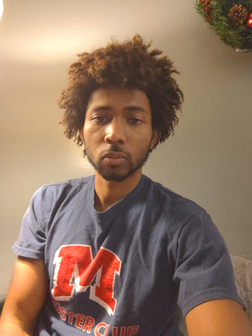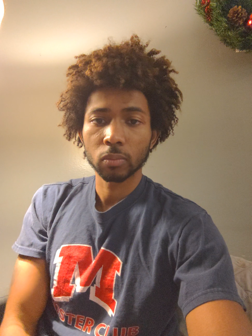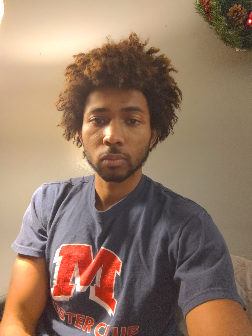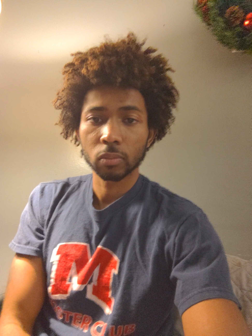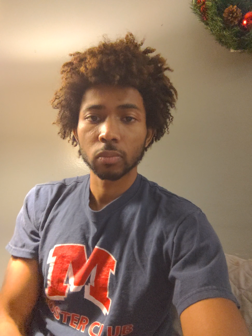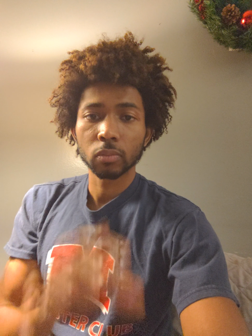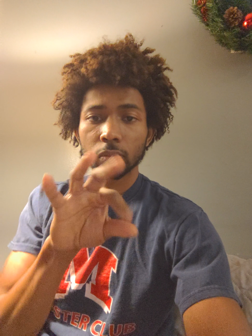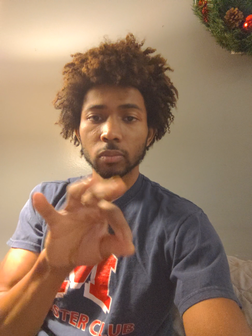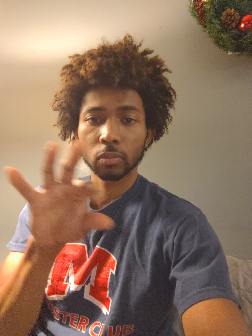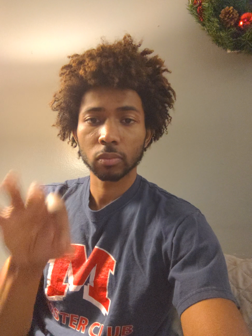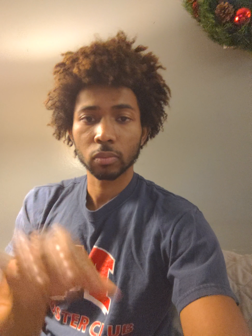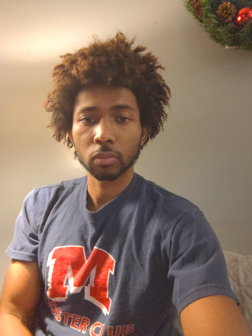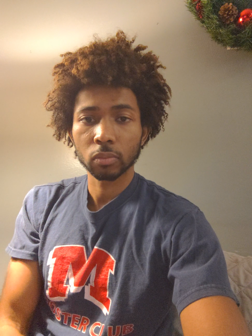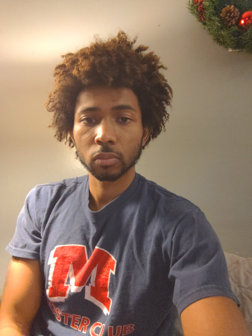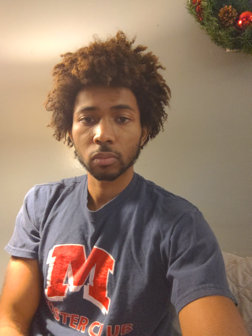french fries